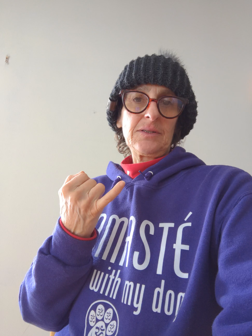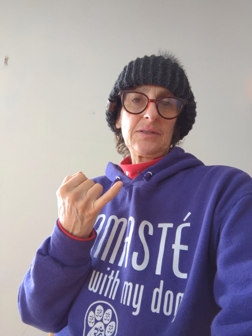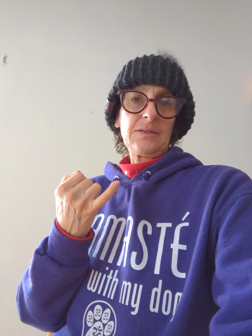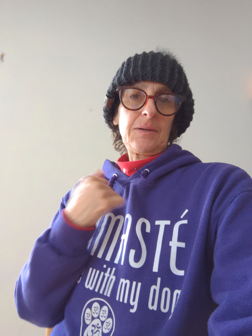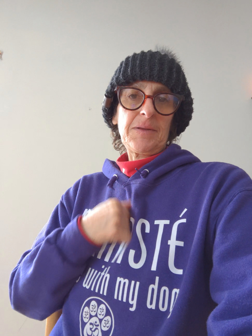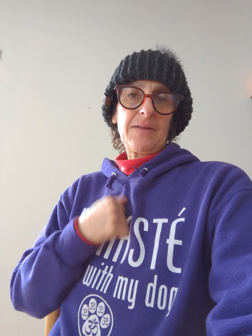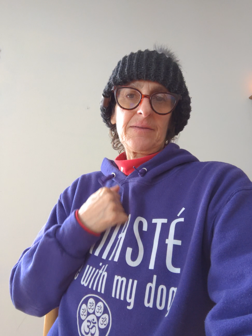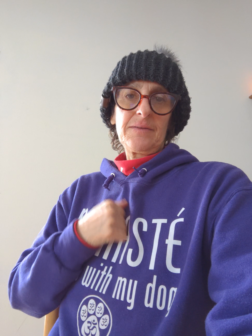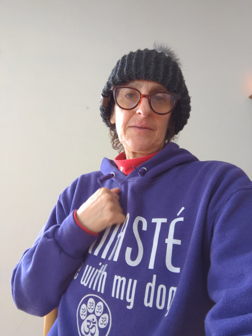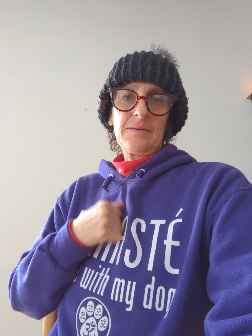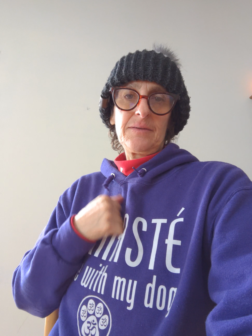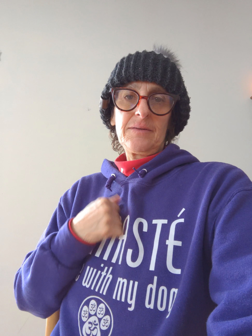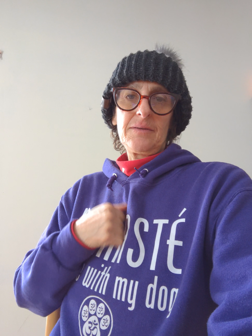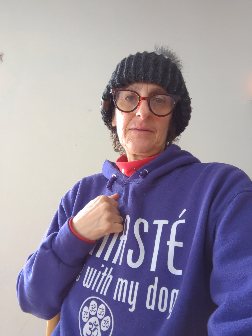bath